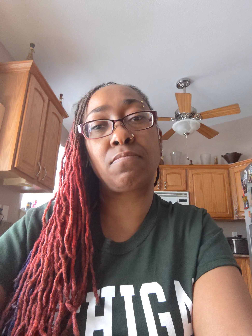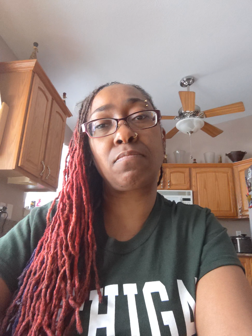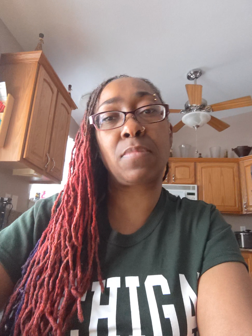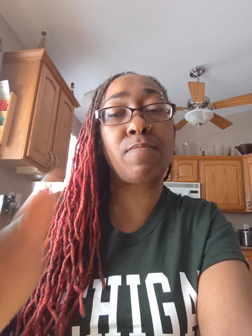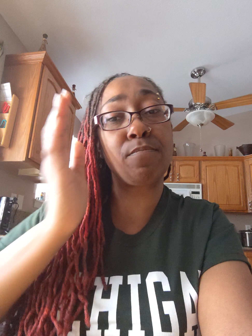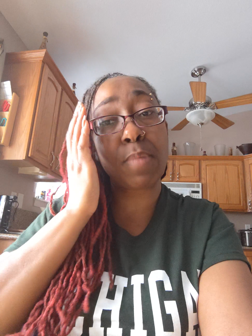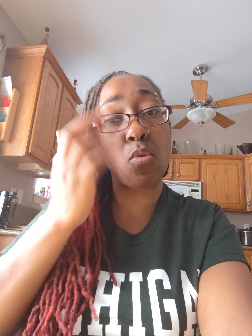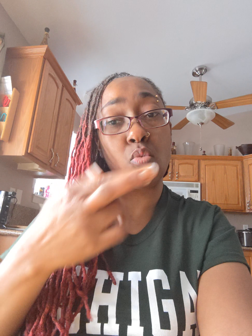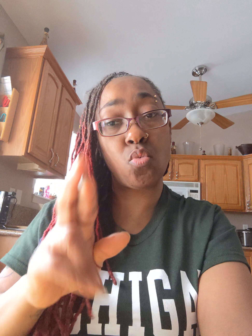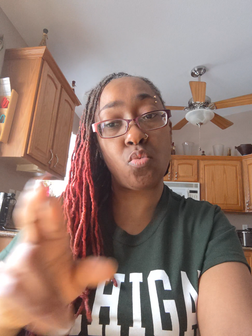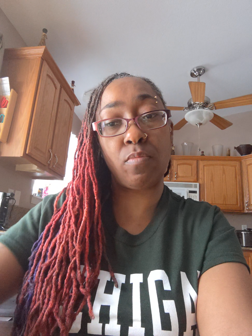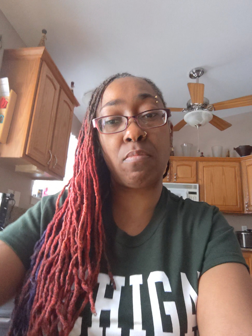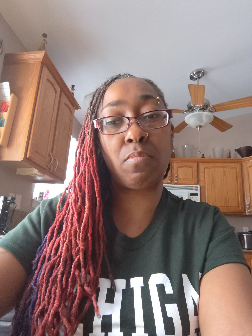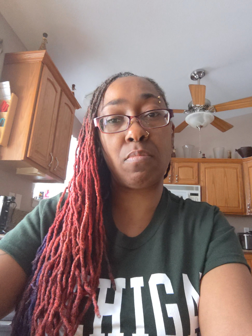bedroom